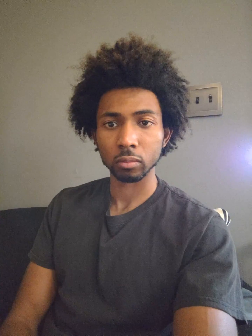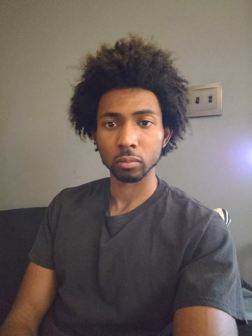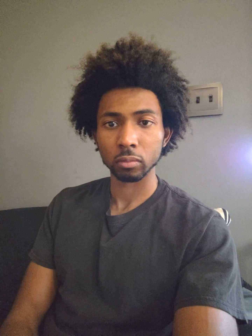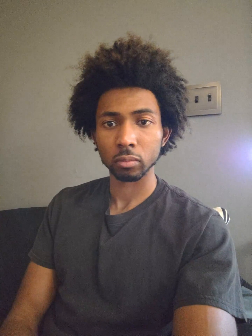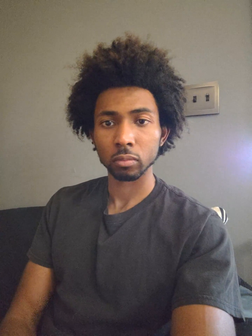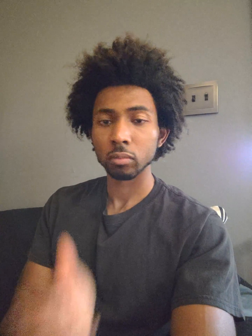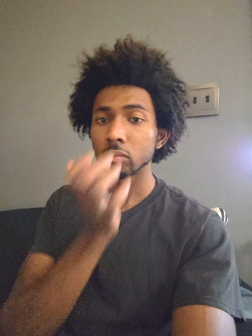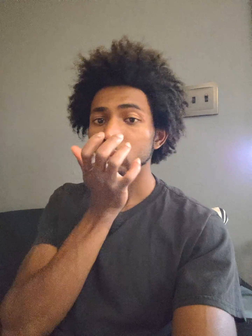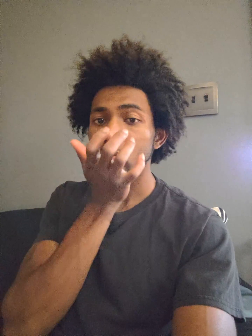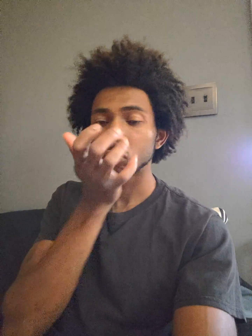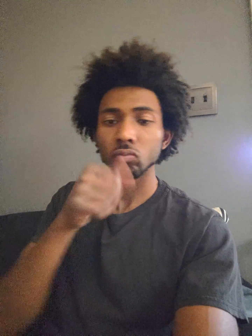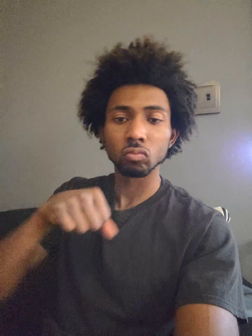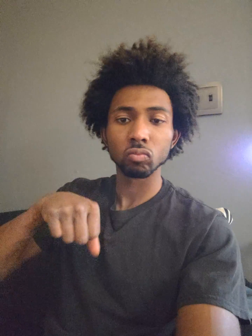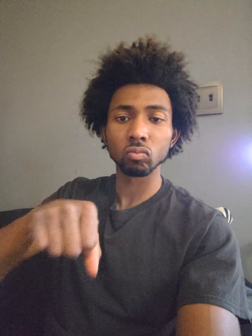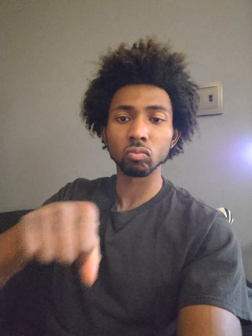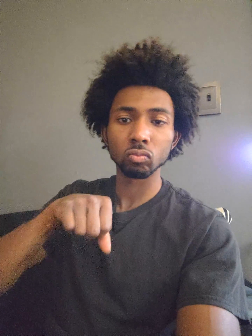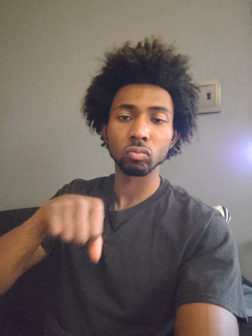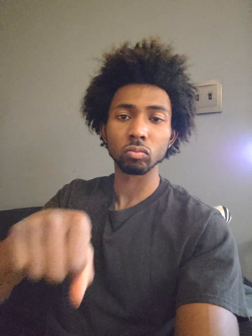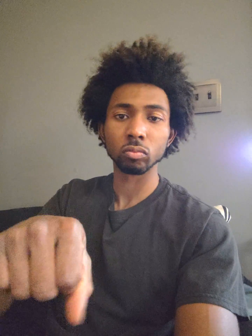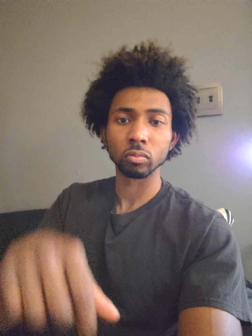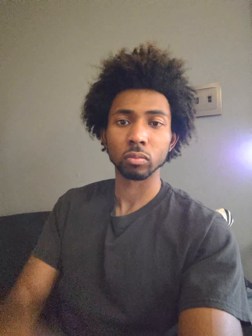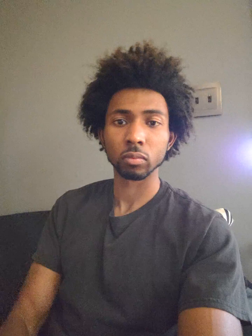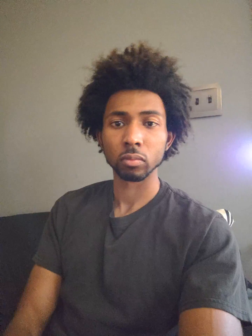lawn mower